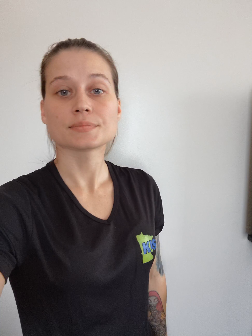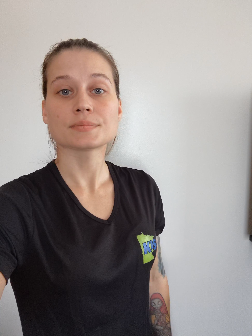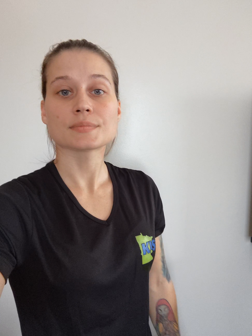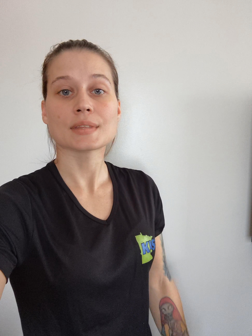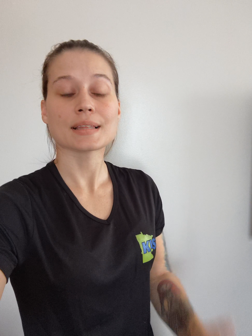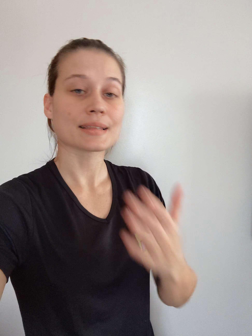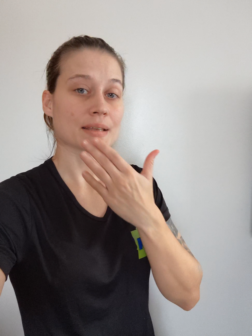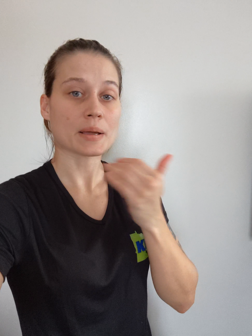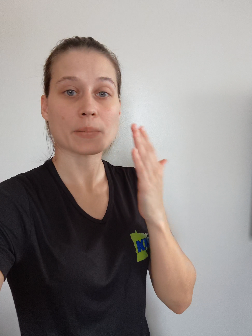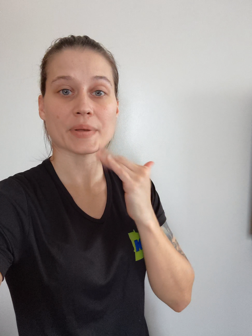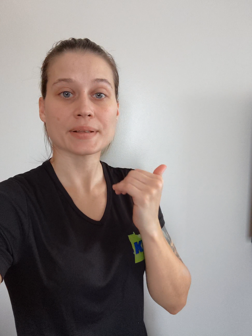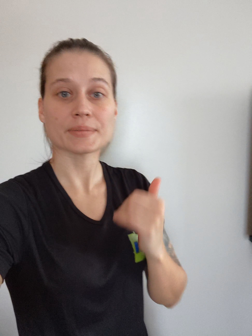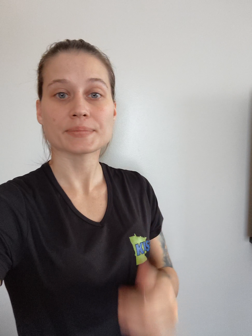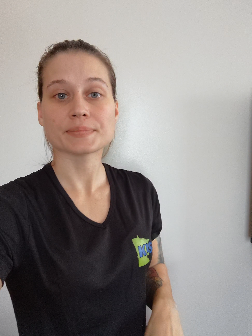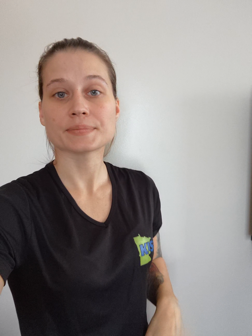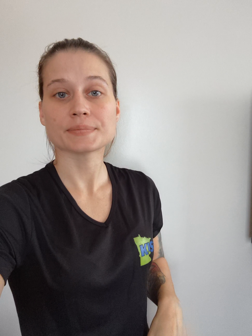napkin